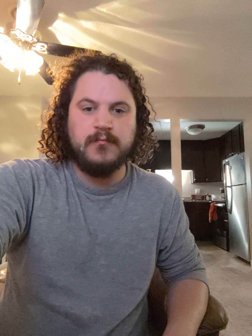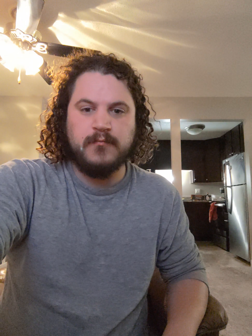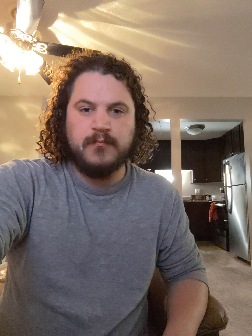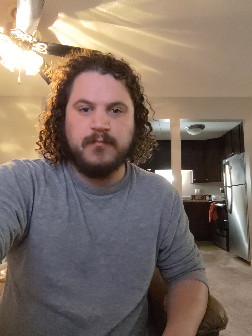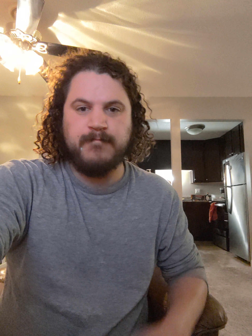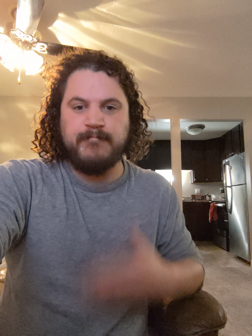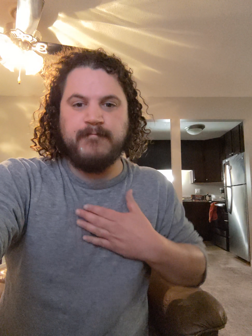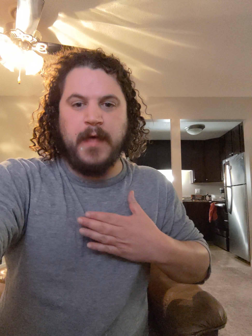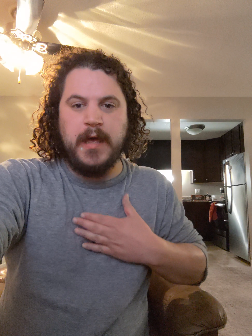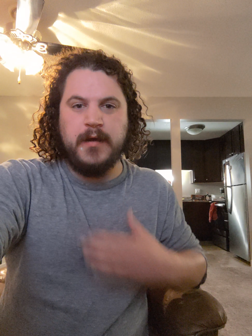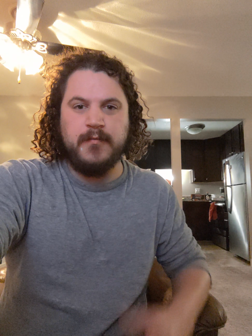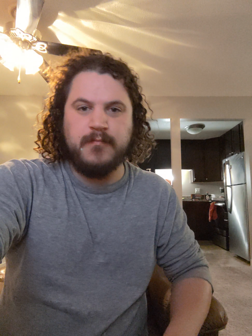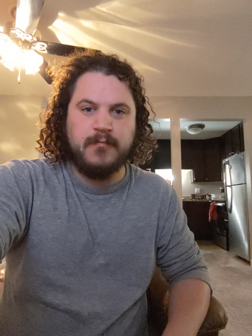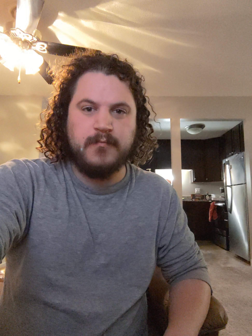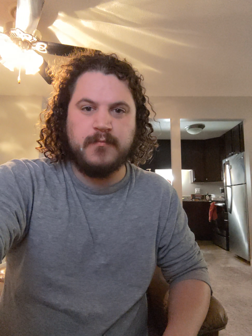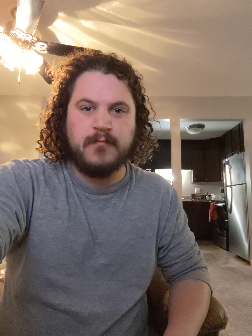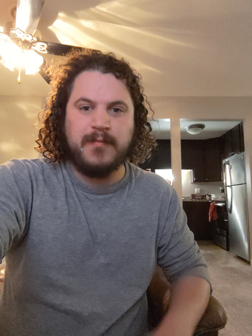my